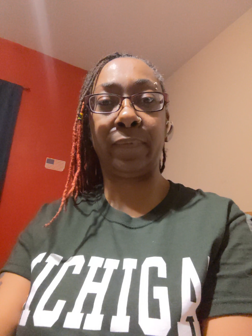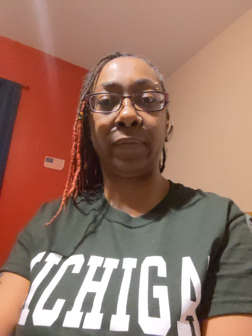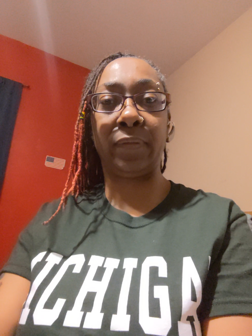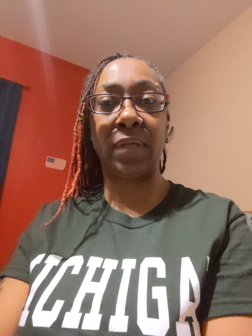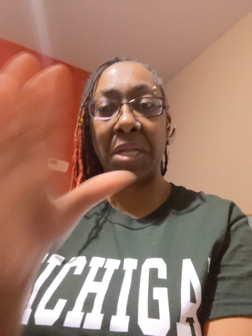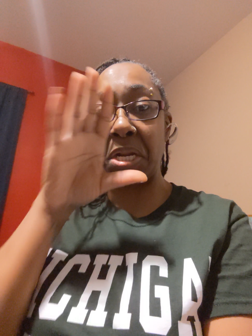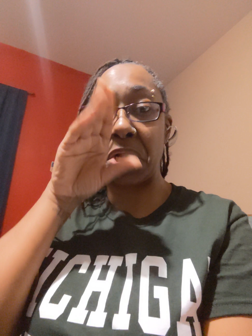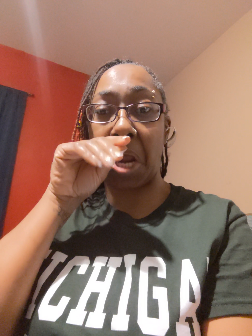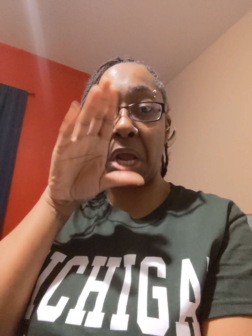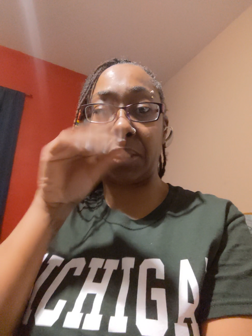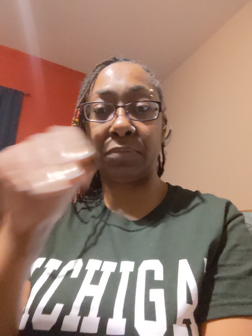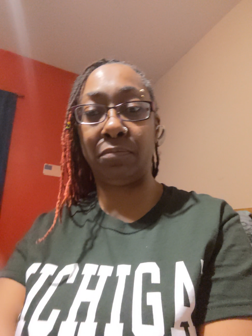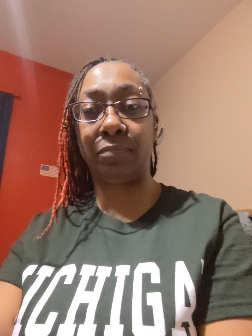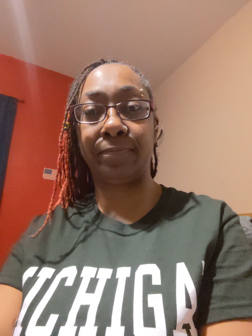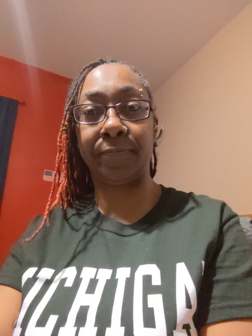duck